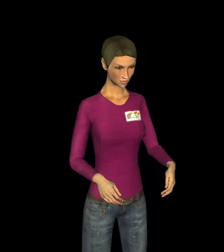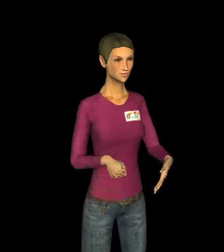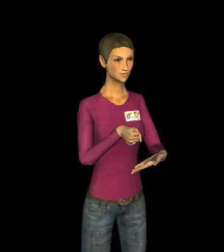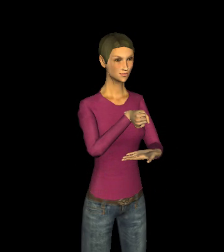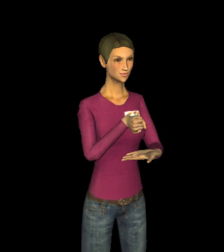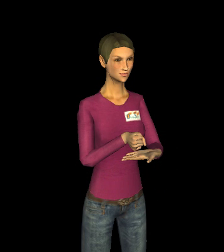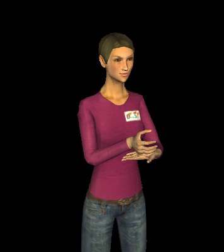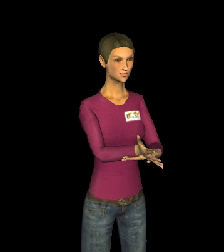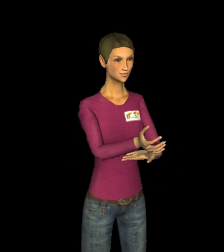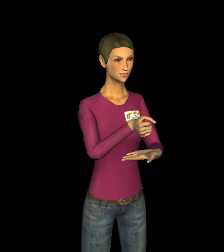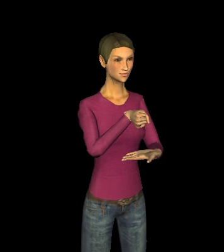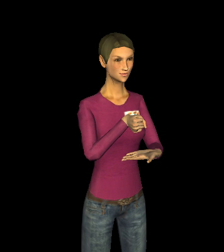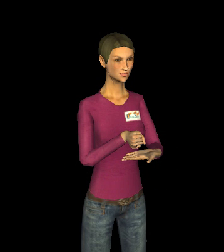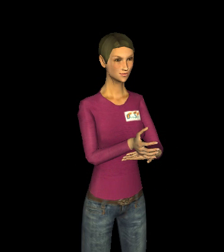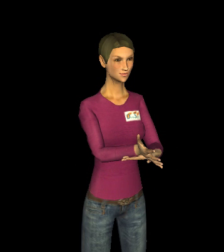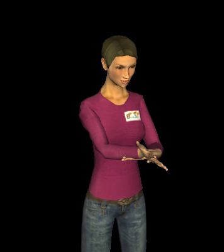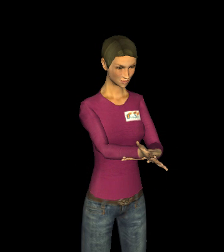معلومة